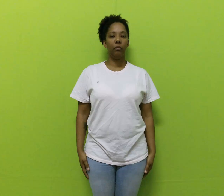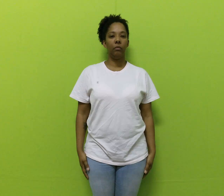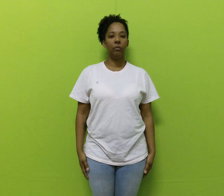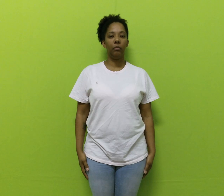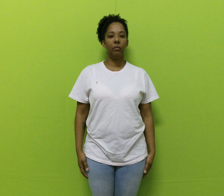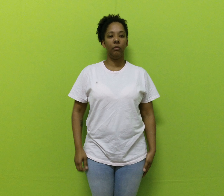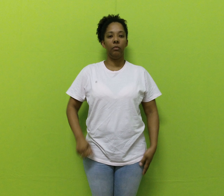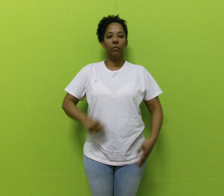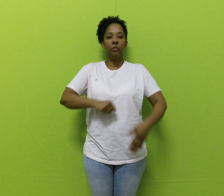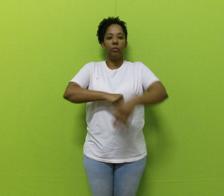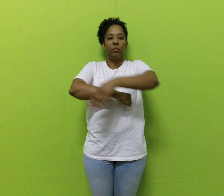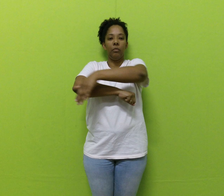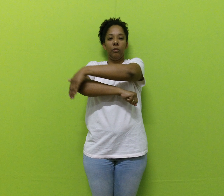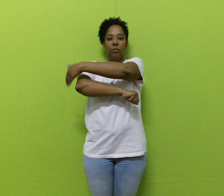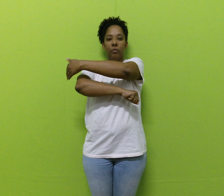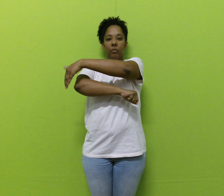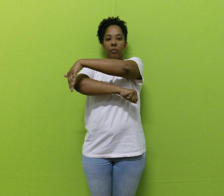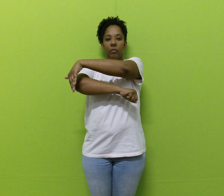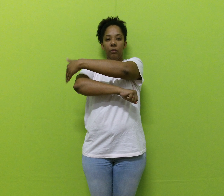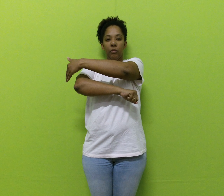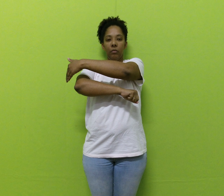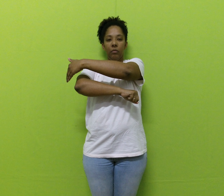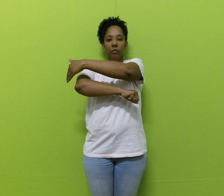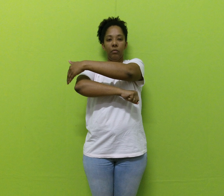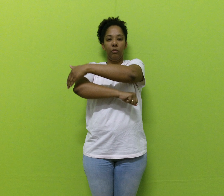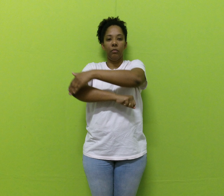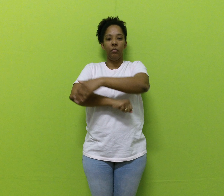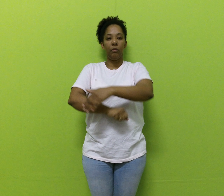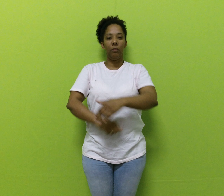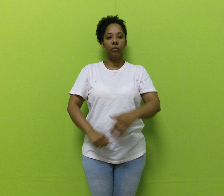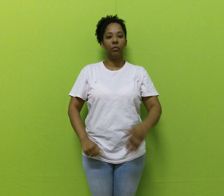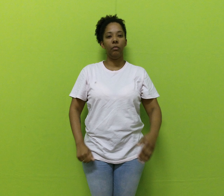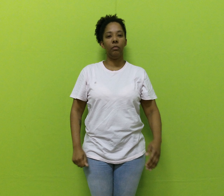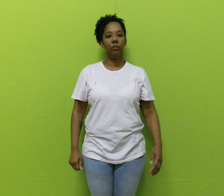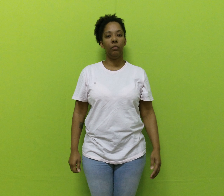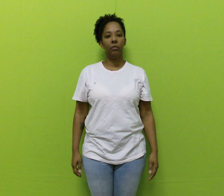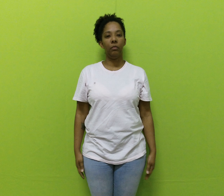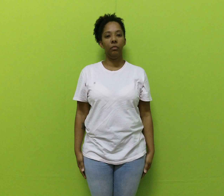esquina